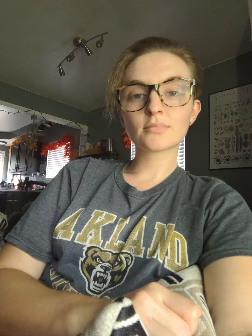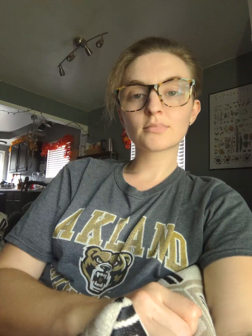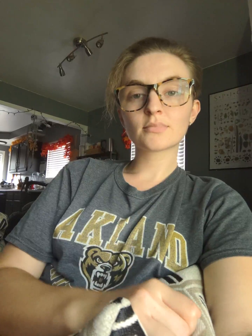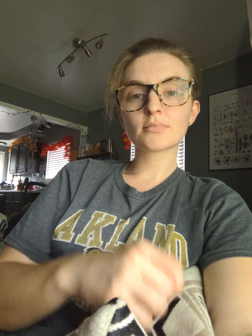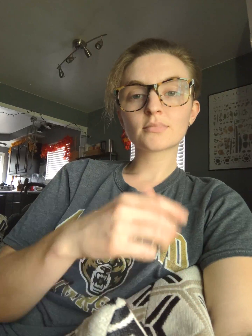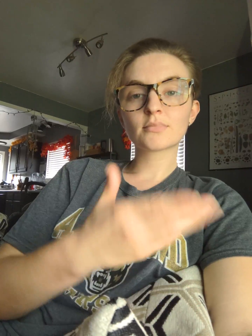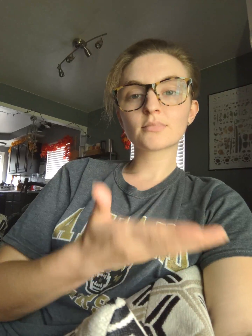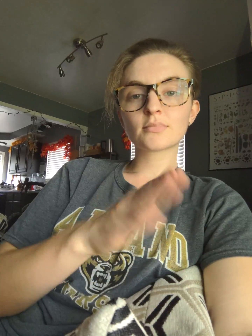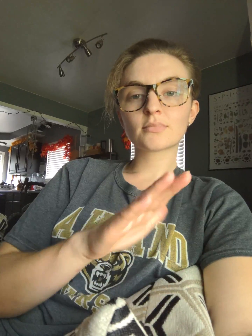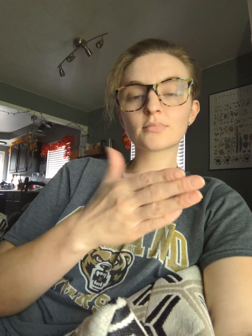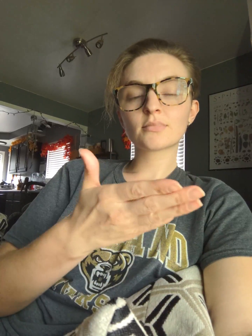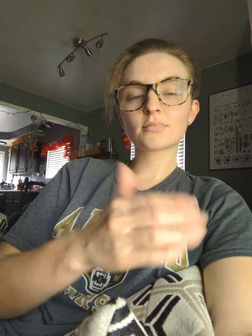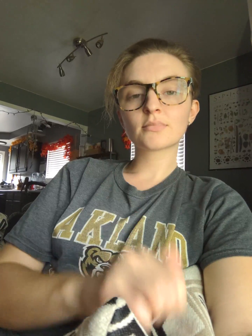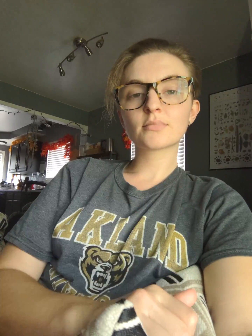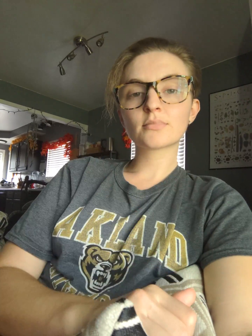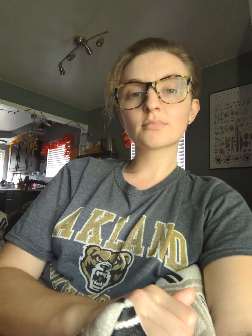kitchen